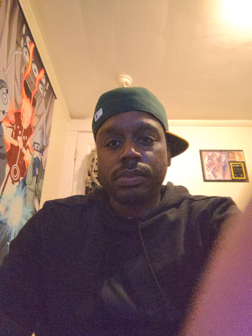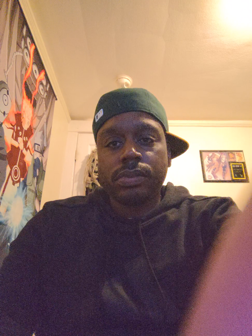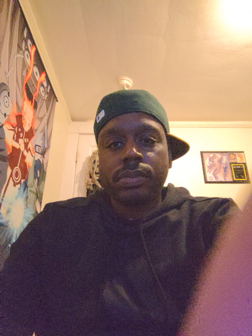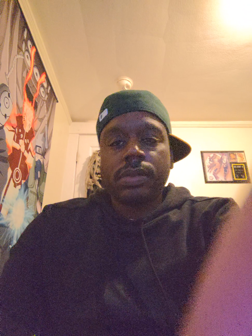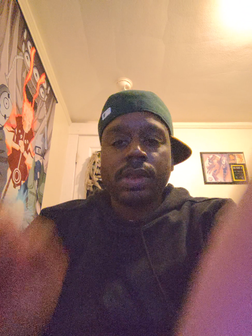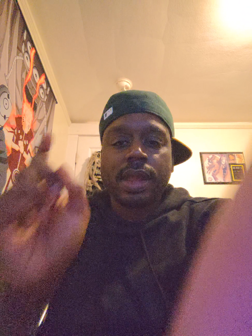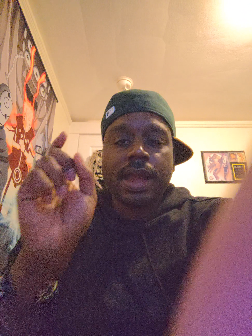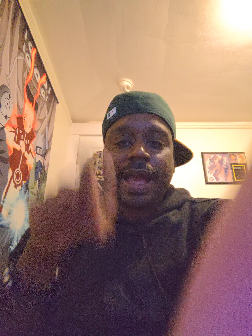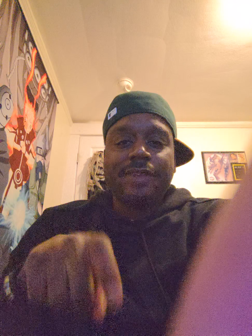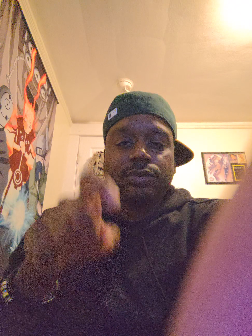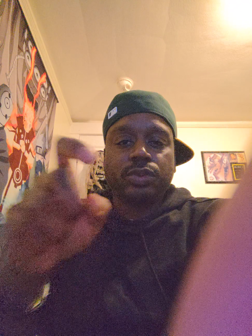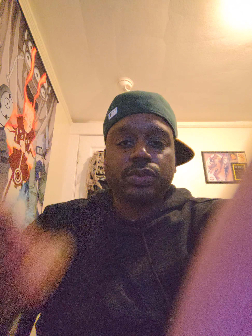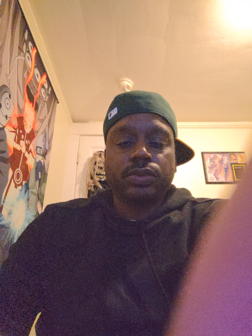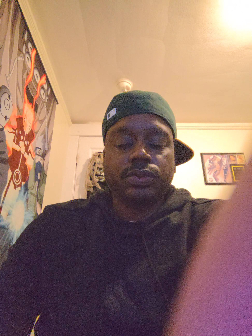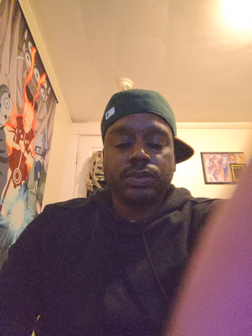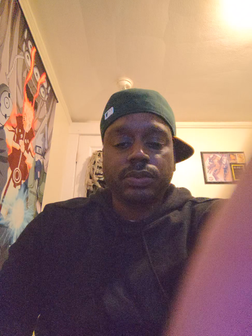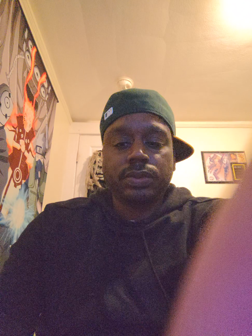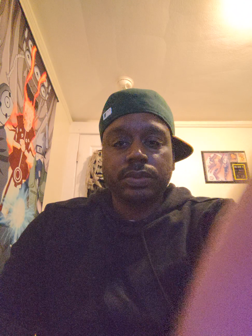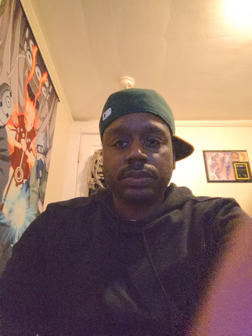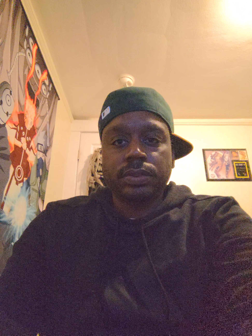have to